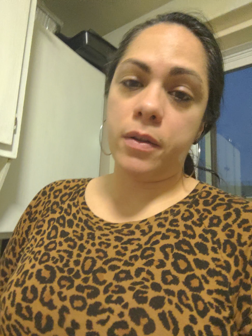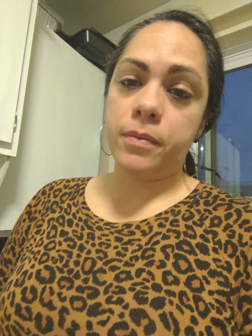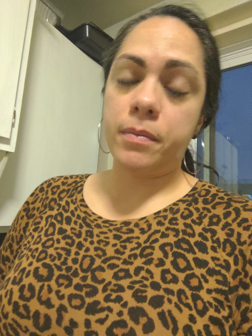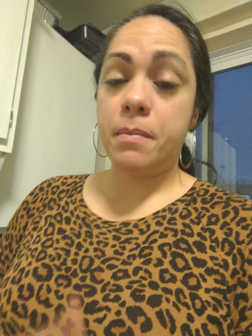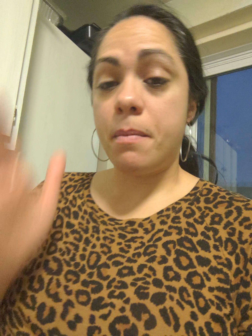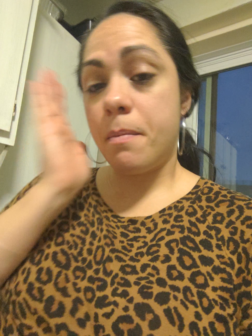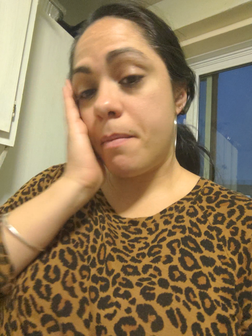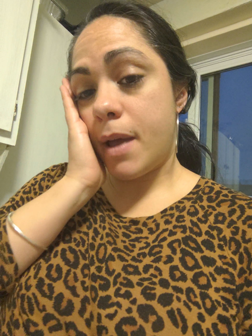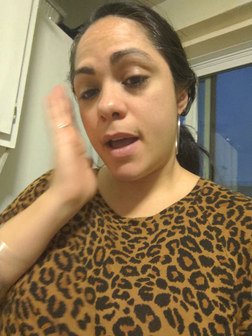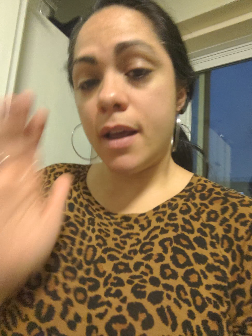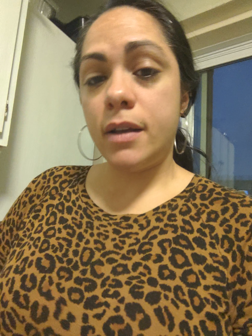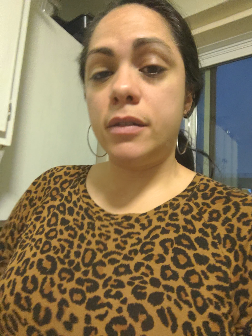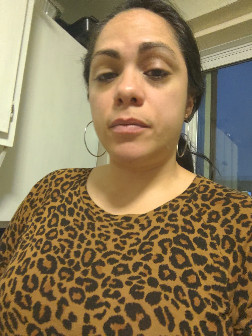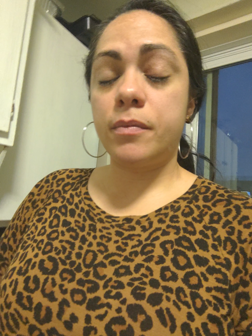bed